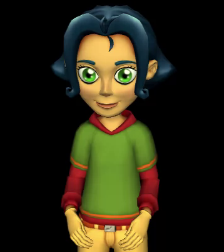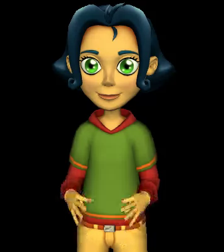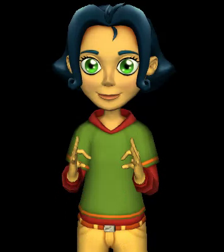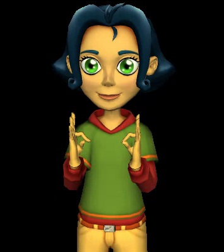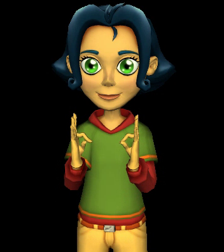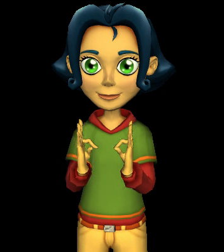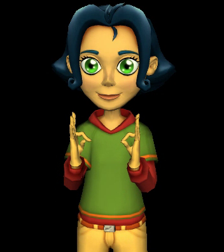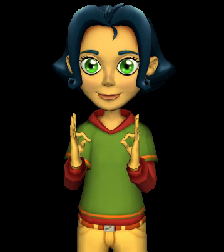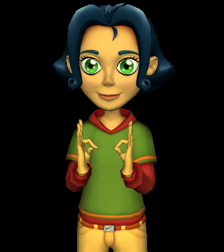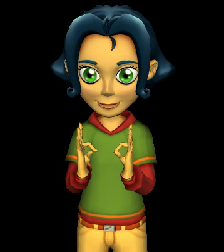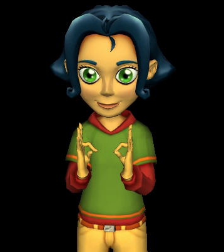خال